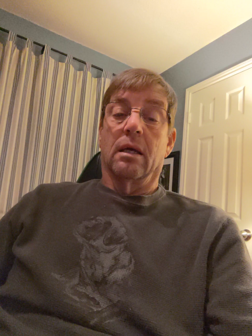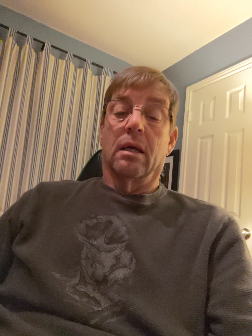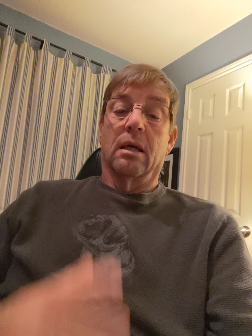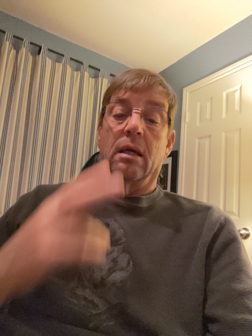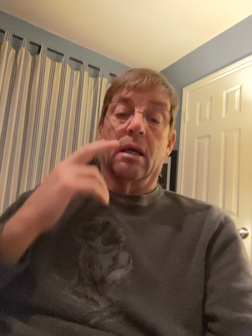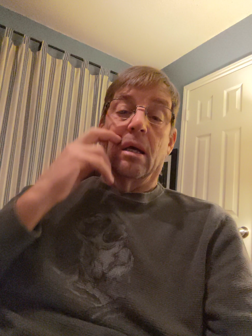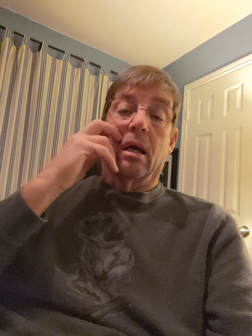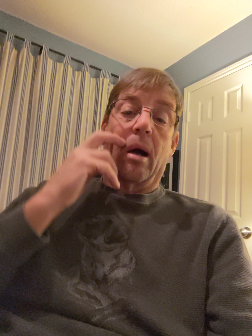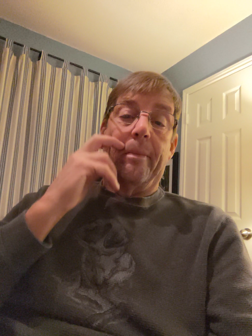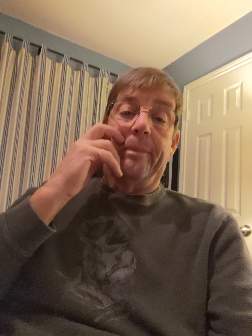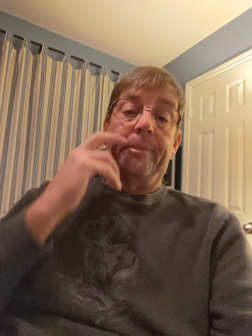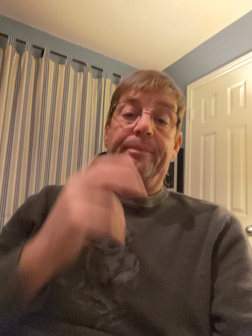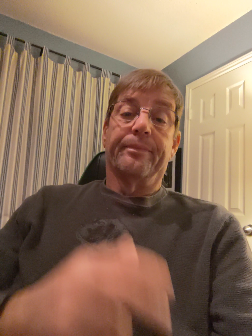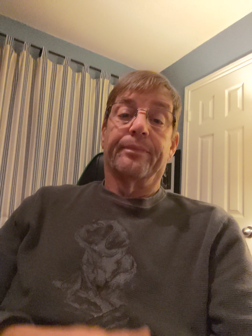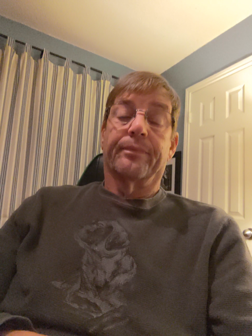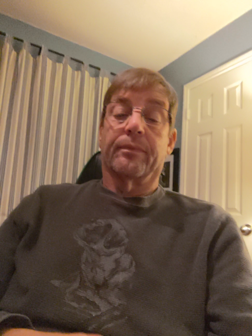gum